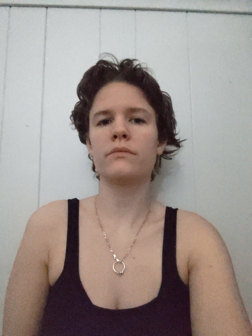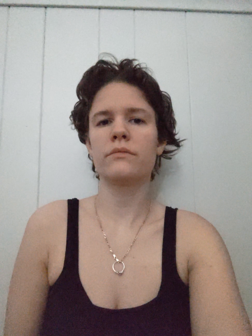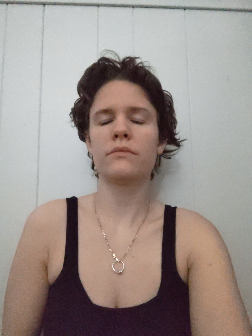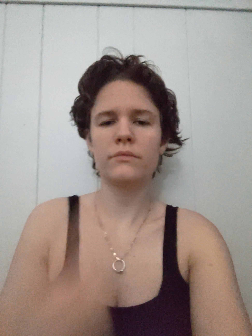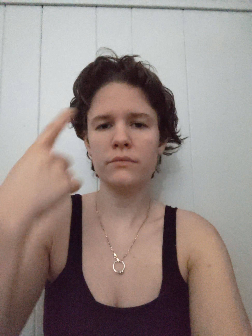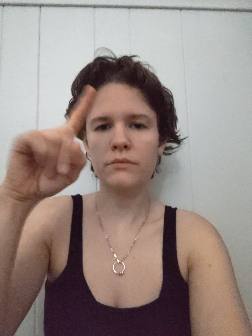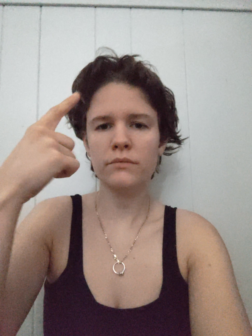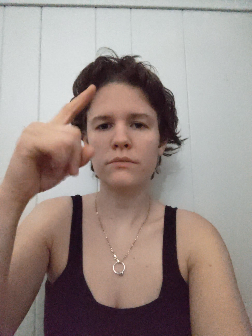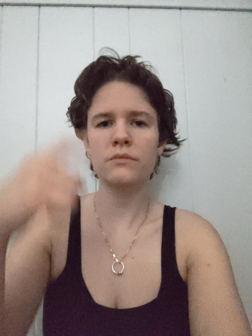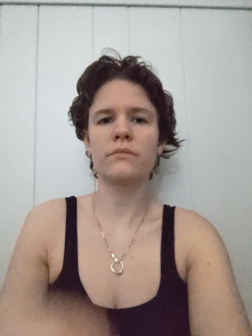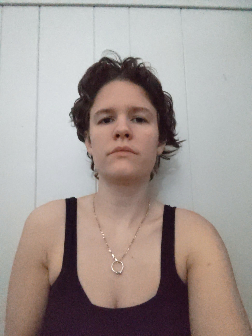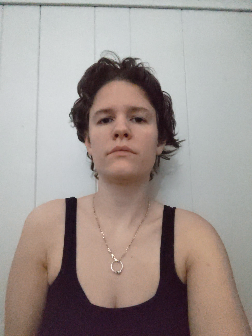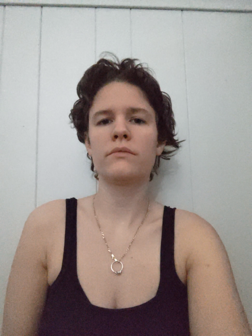for